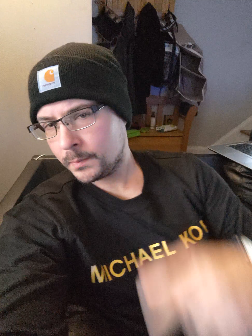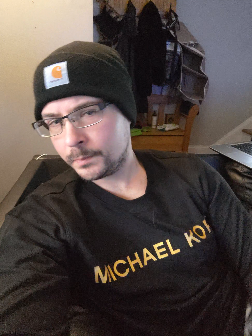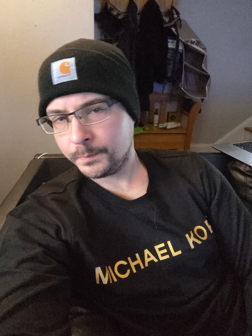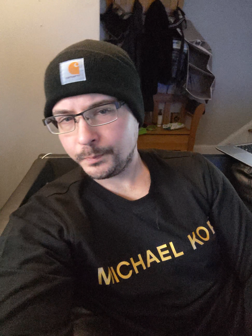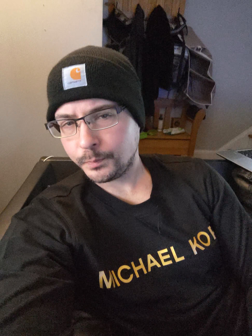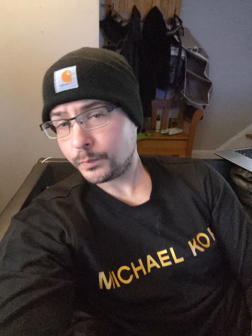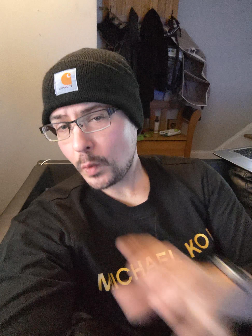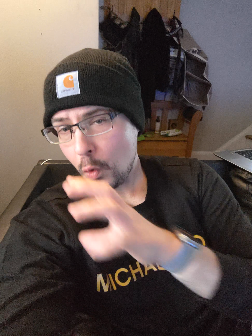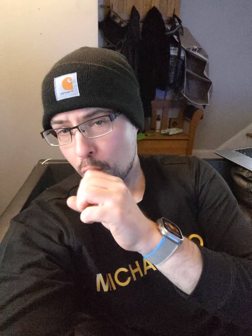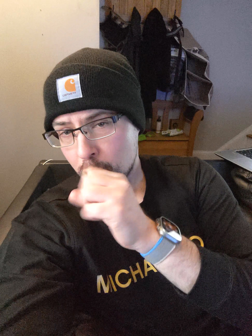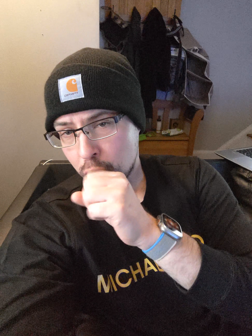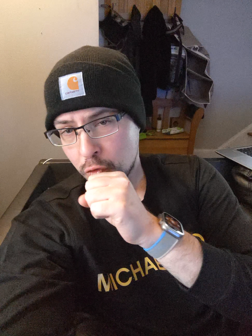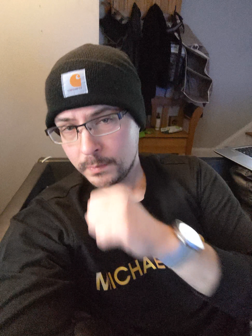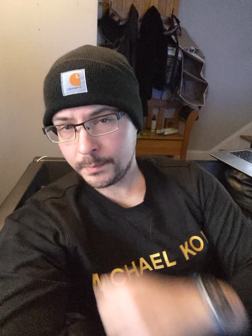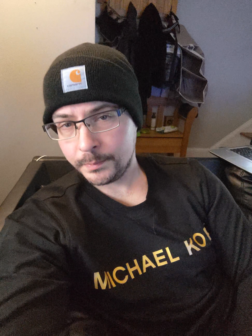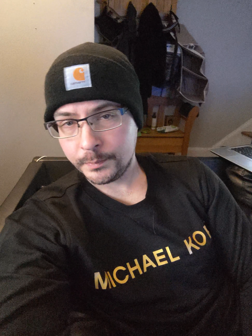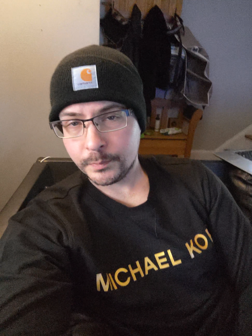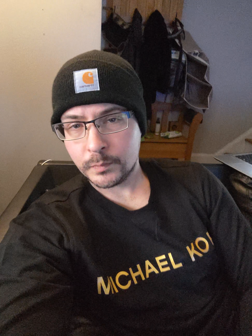orange